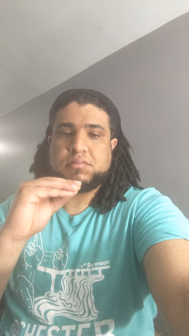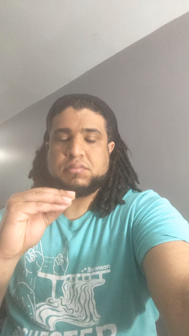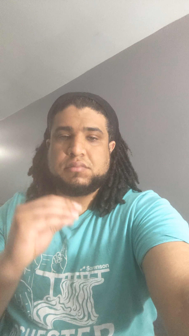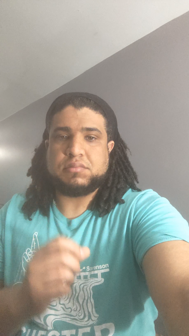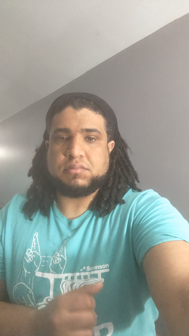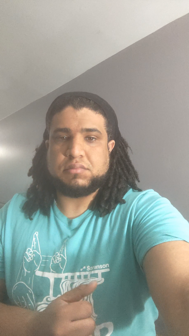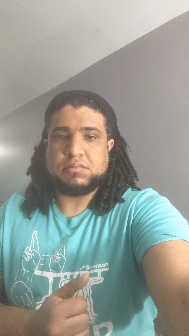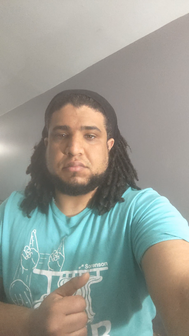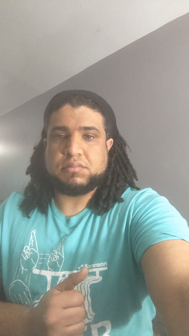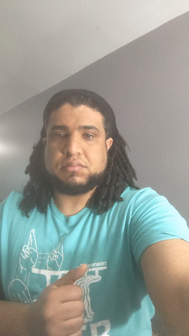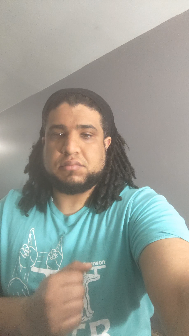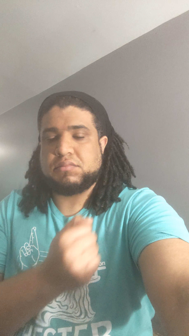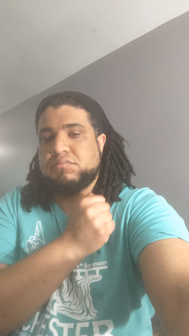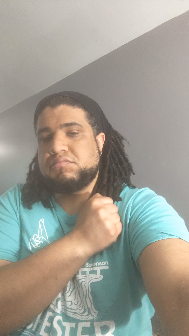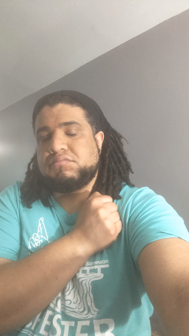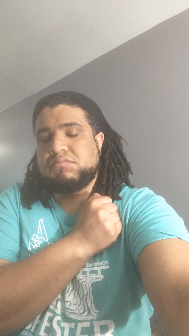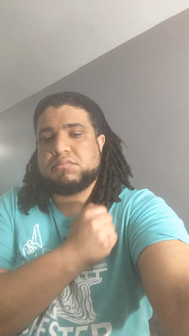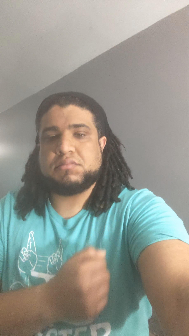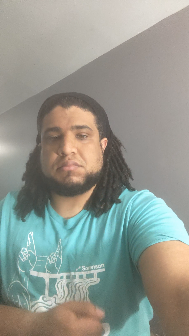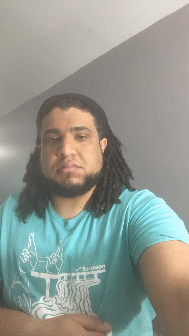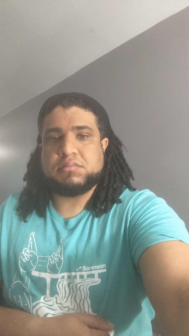hug